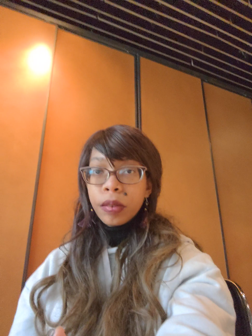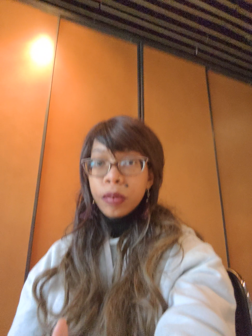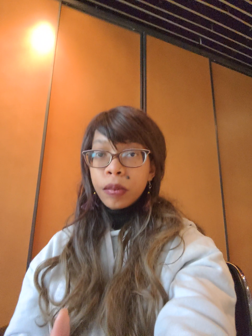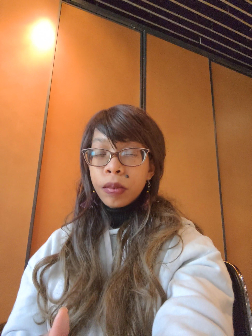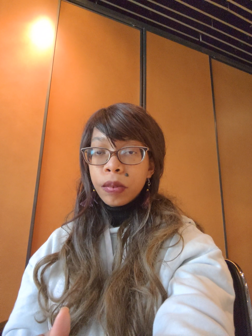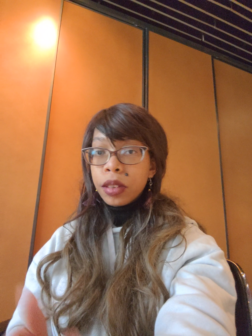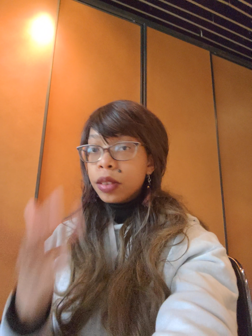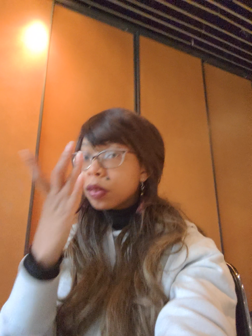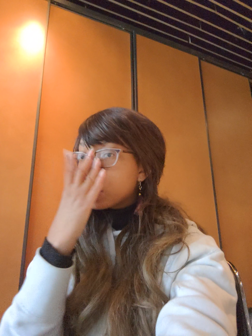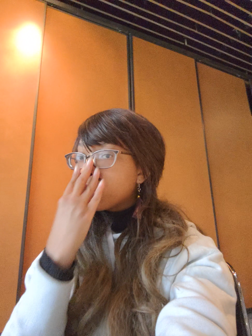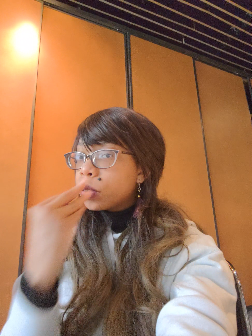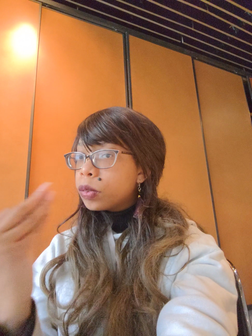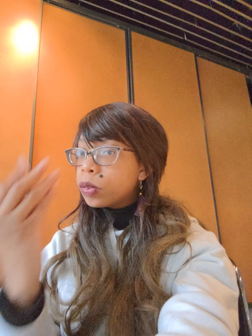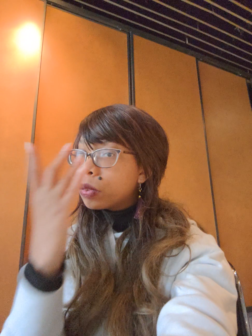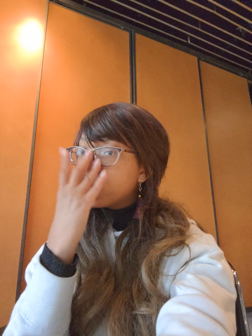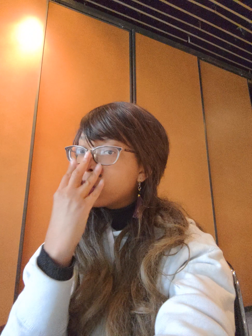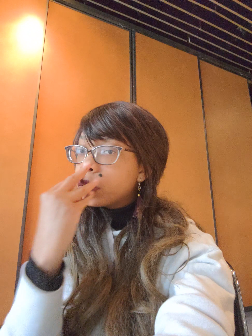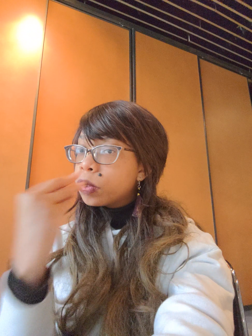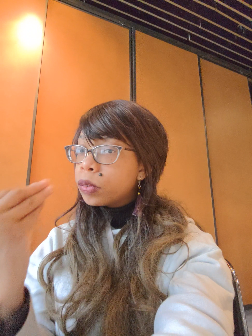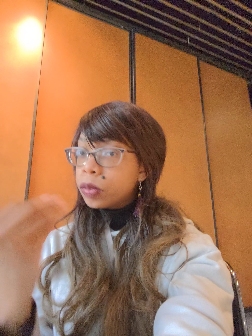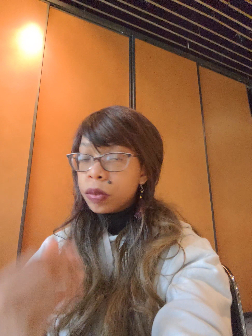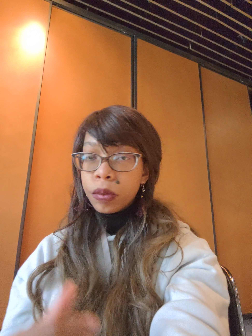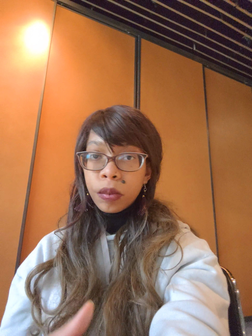wolf